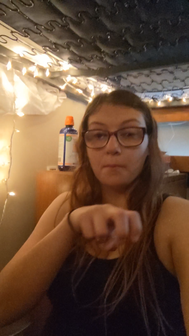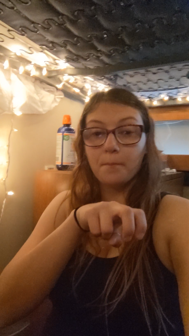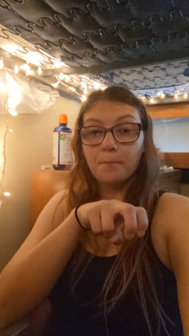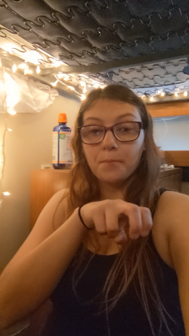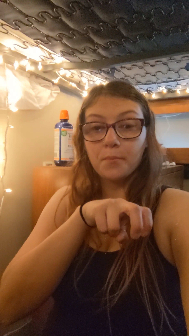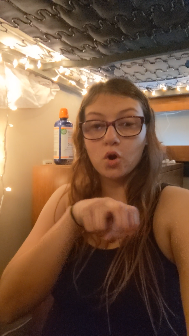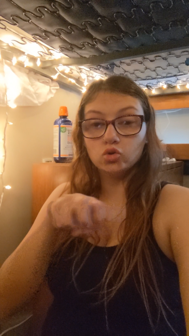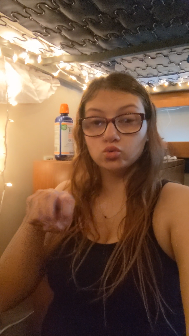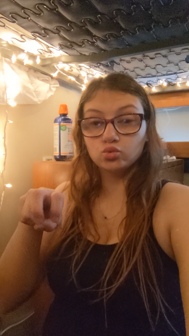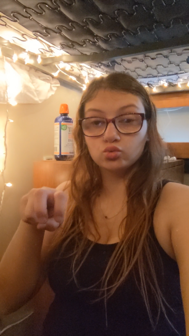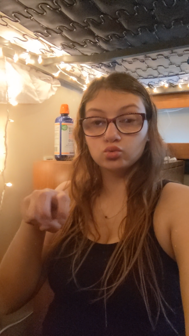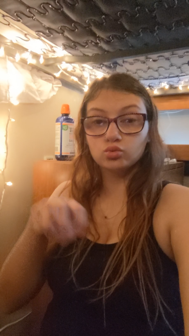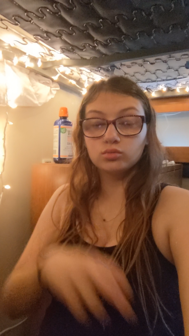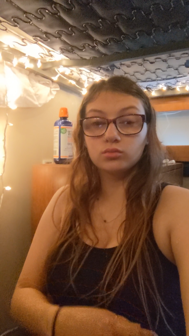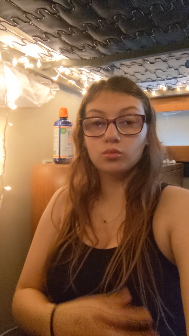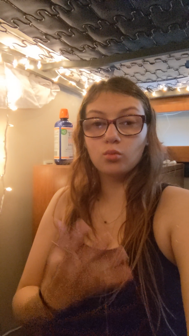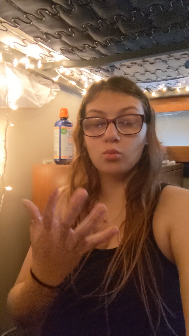porch